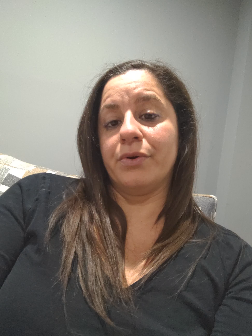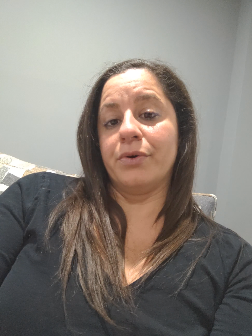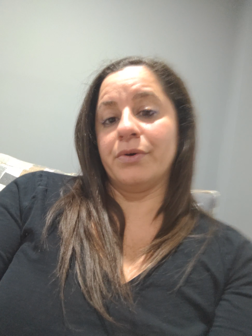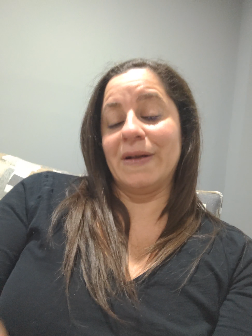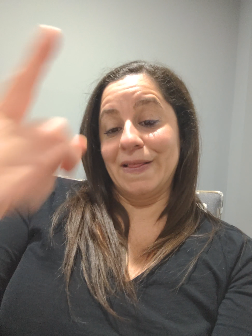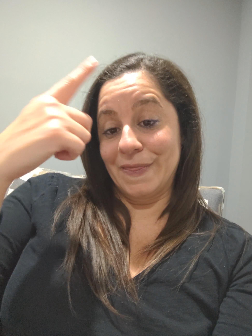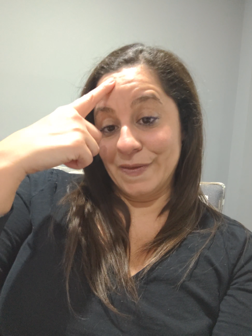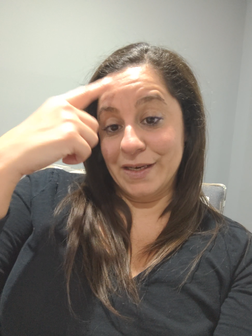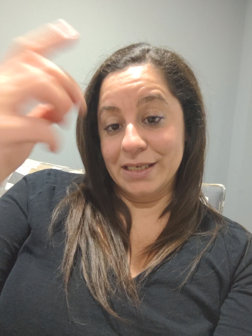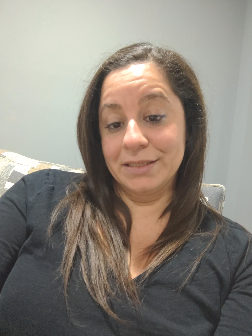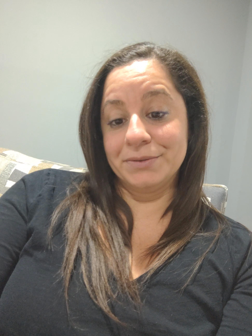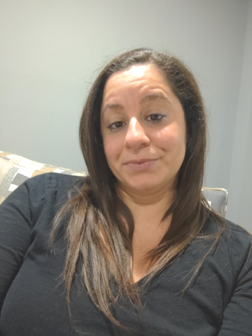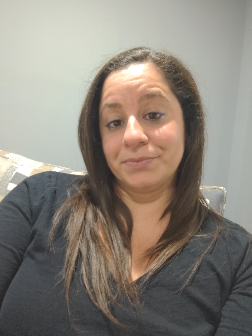think